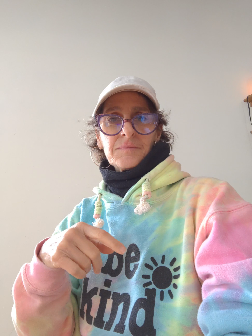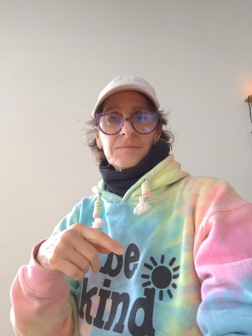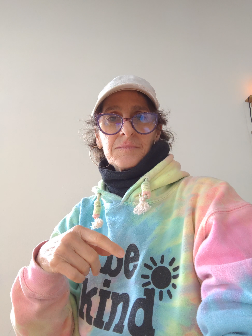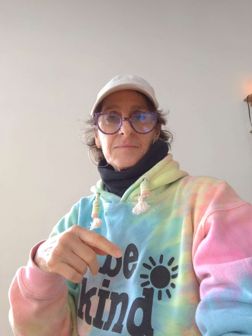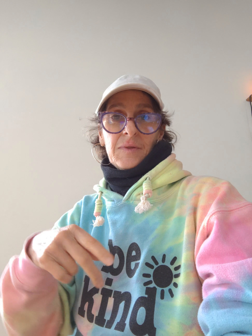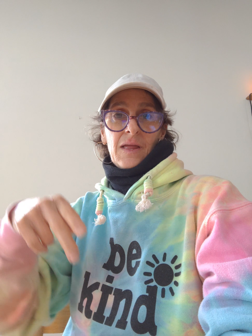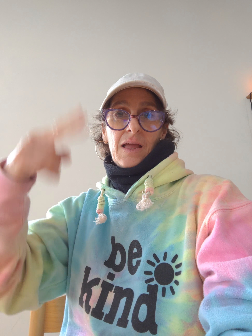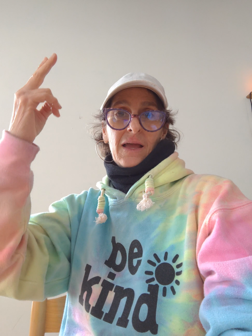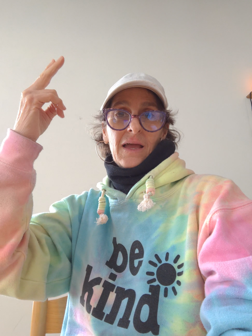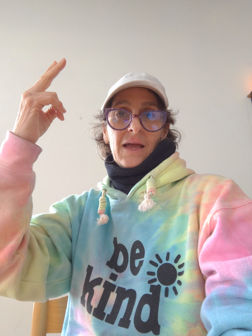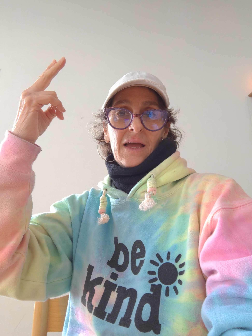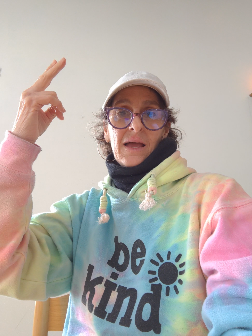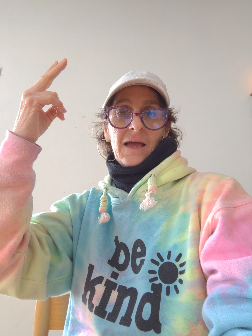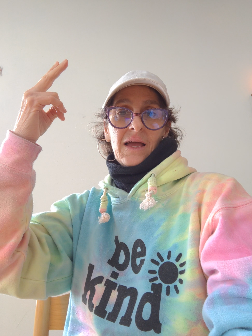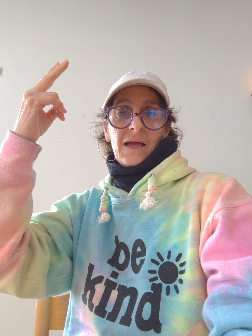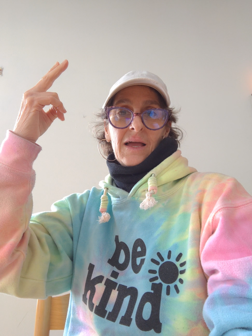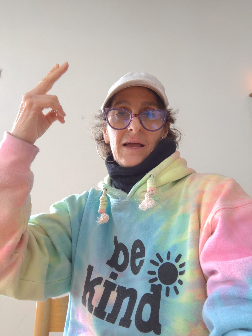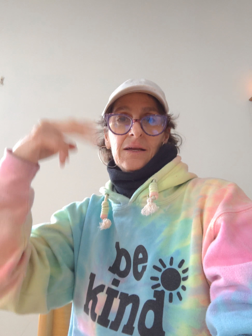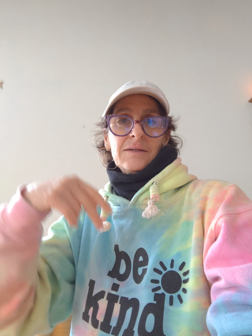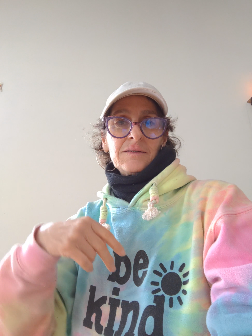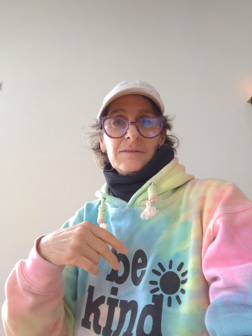high